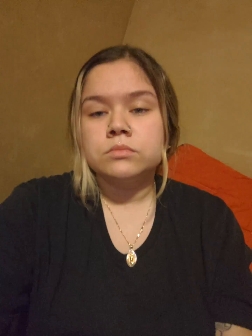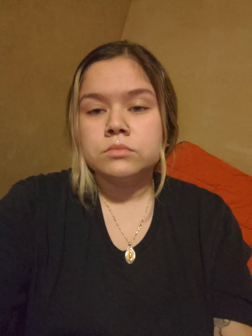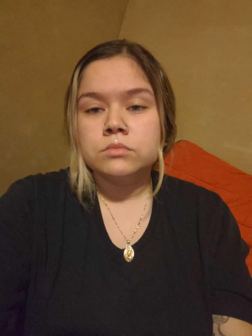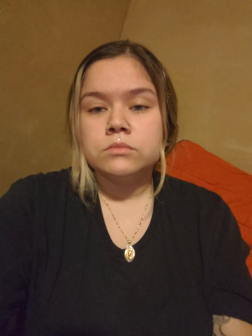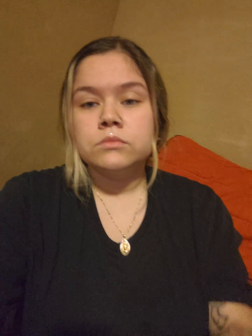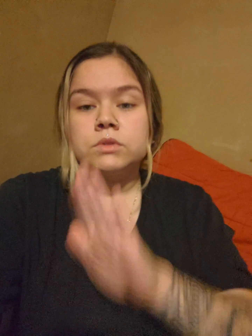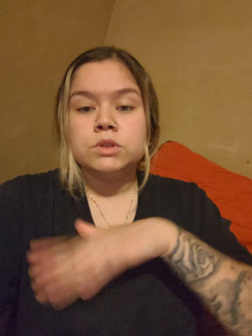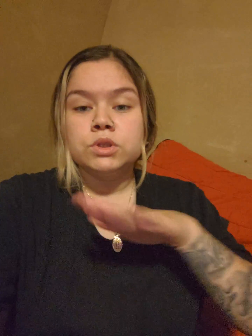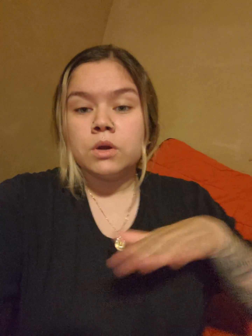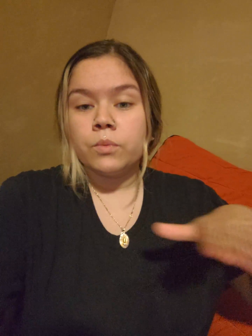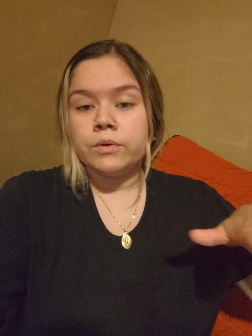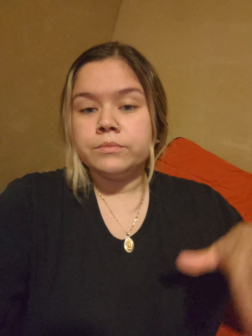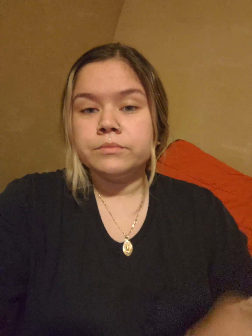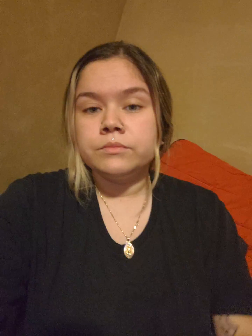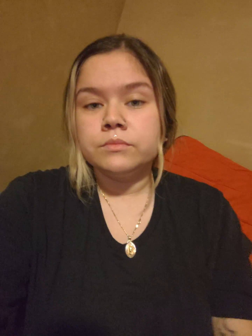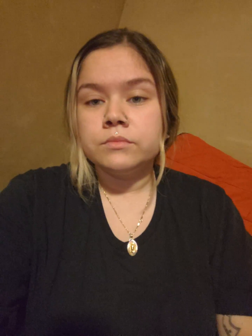children